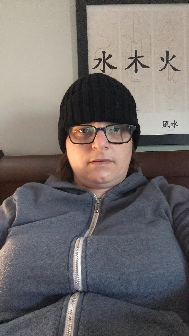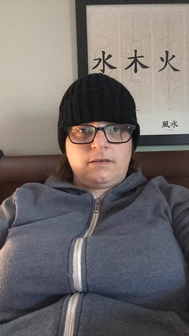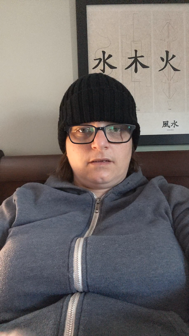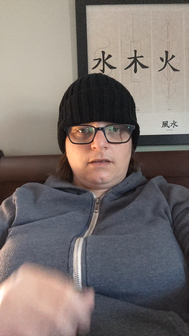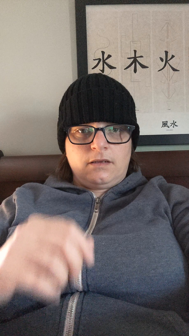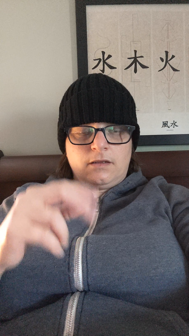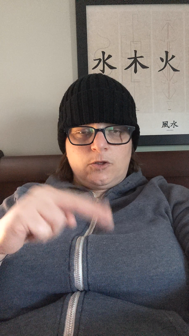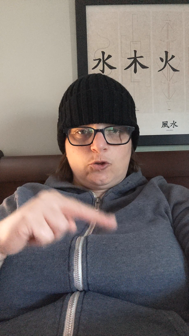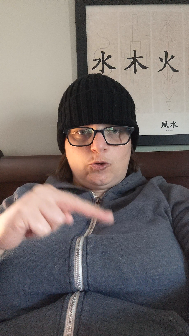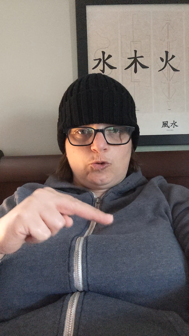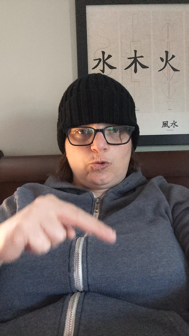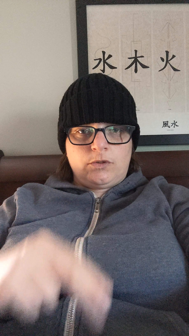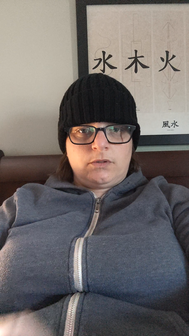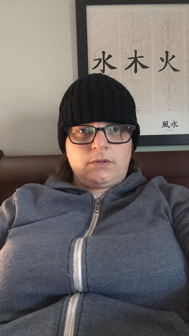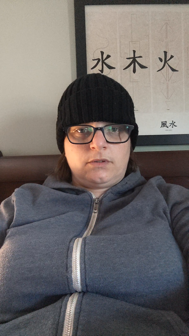nurse